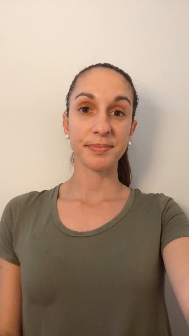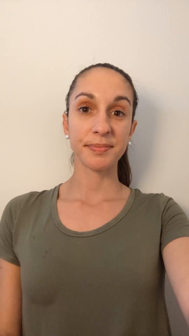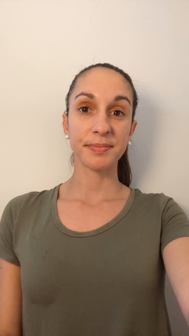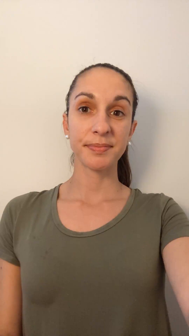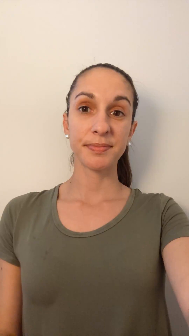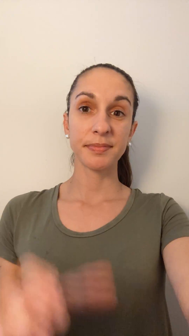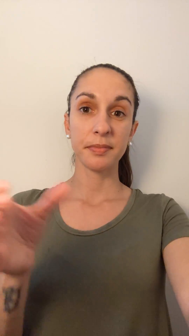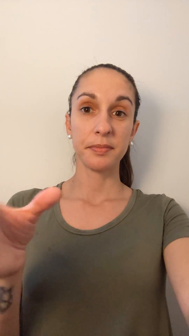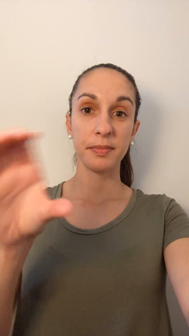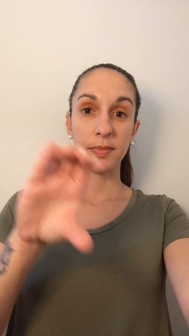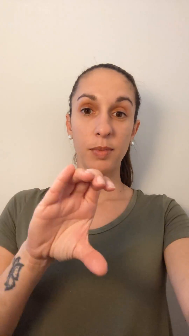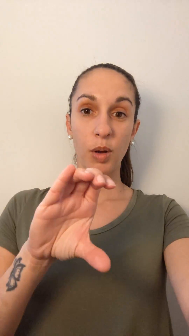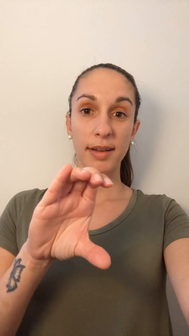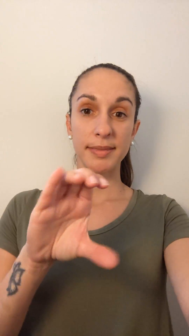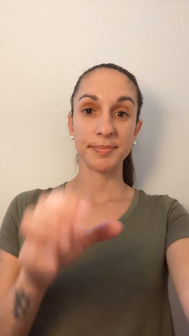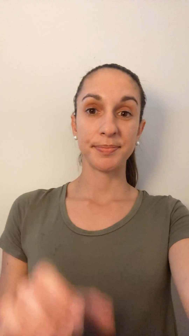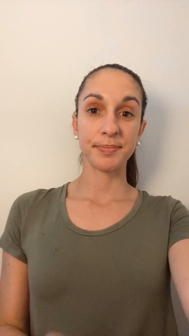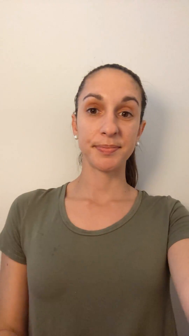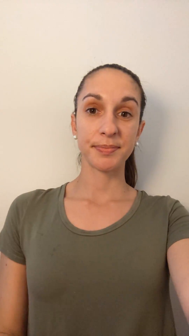pour